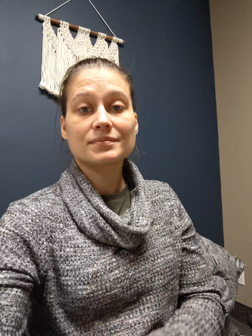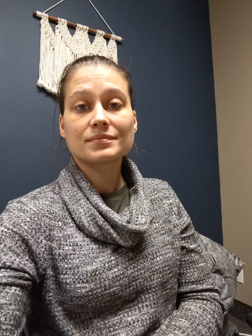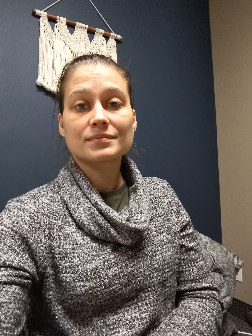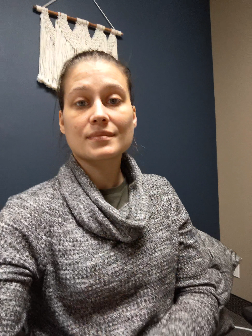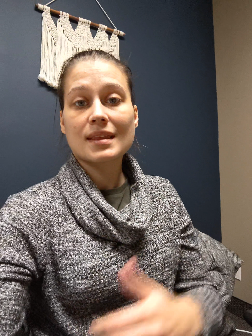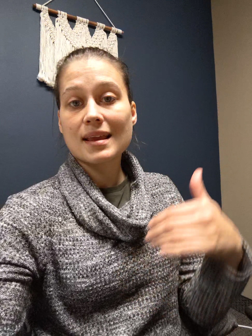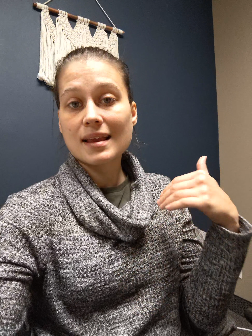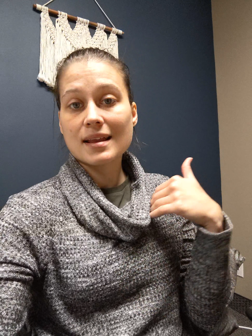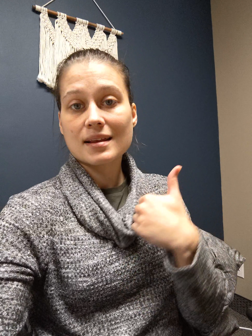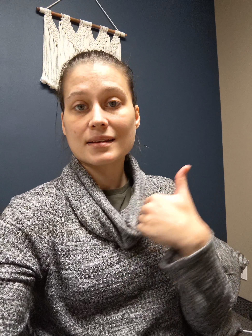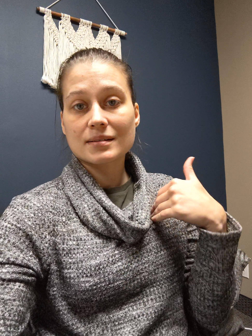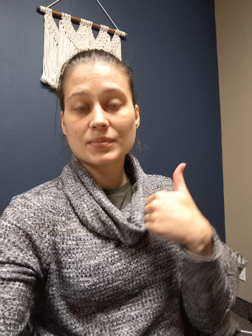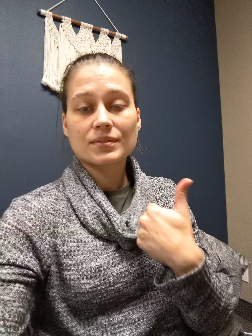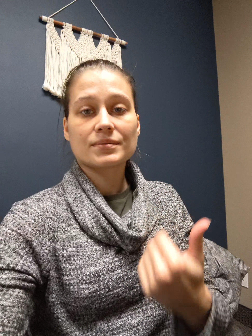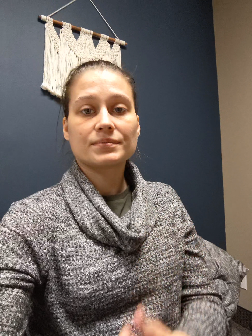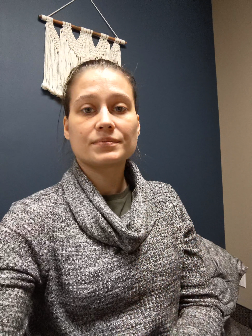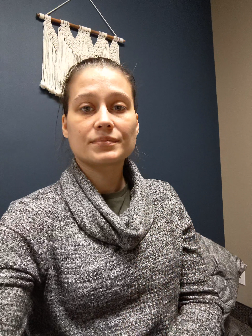animal